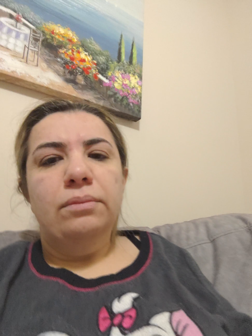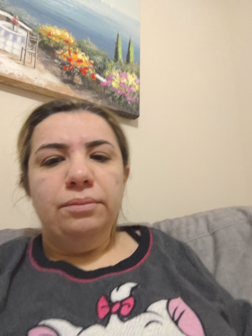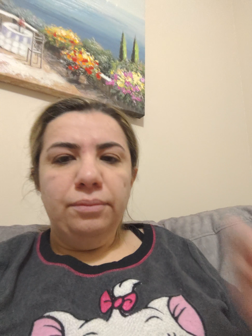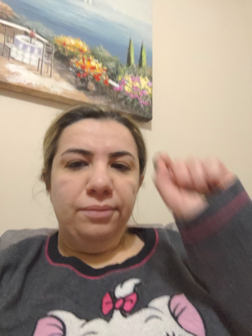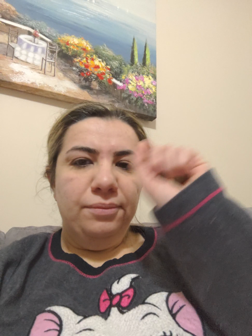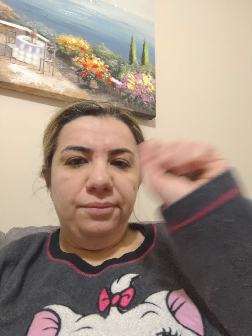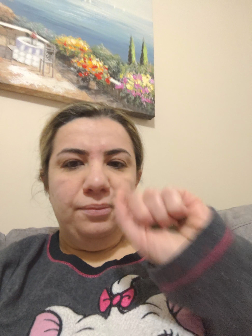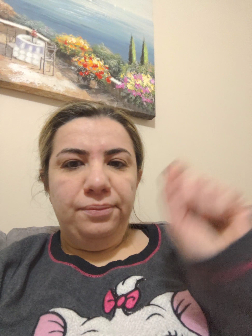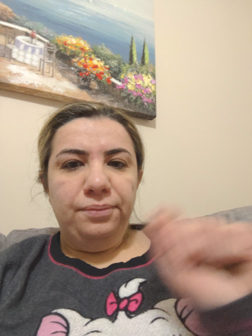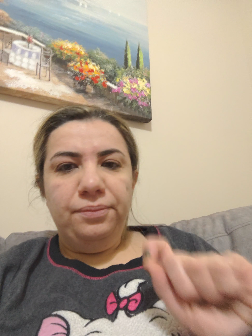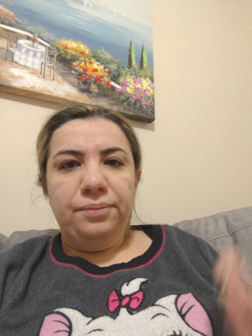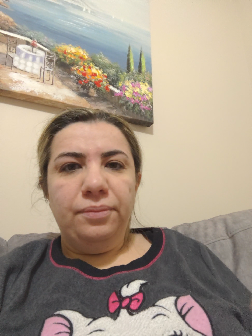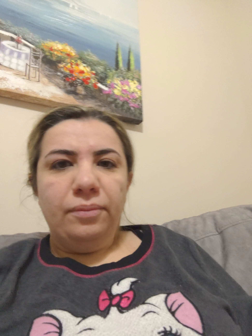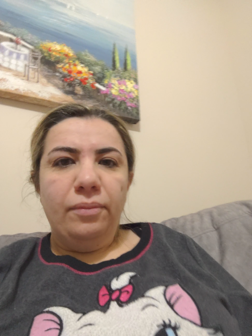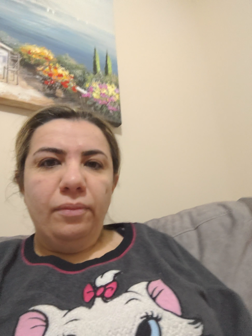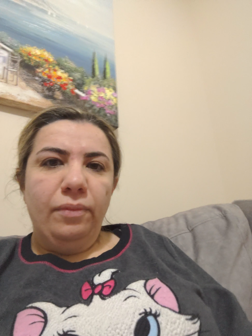pen